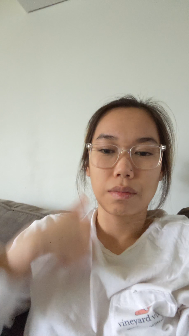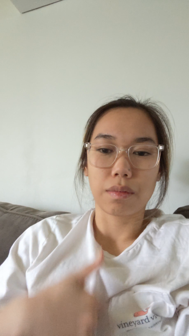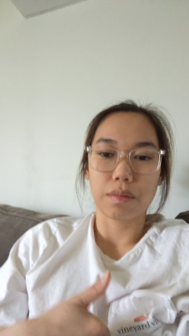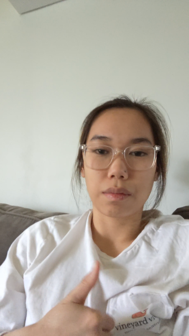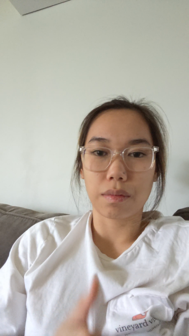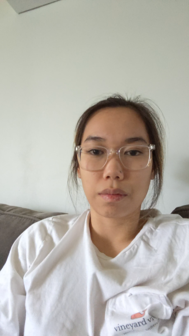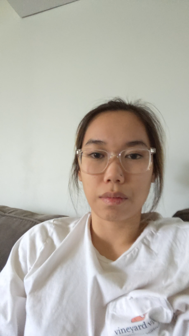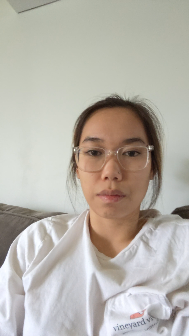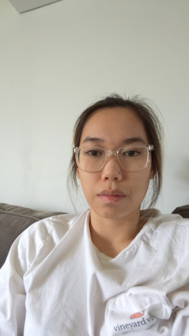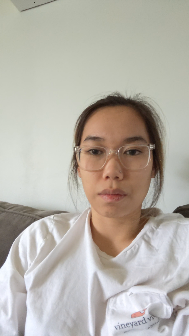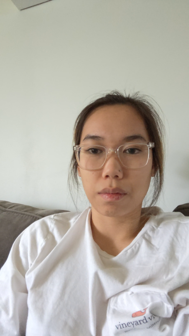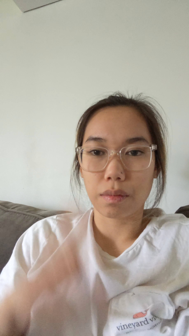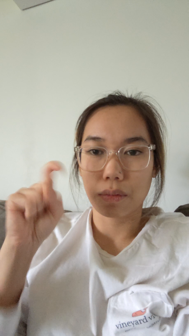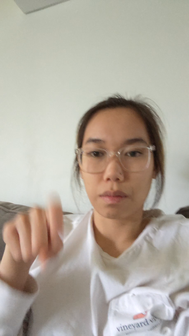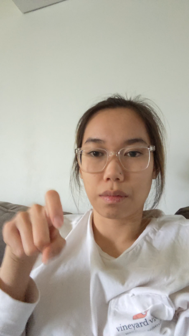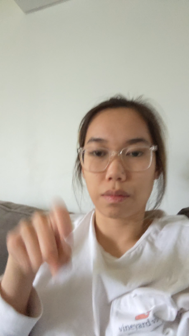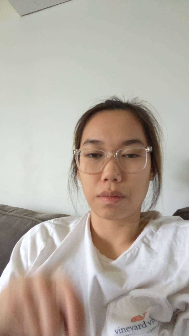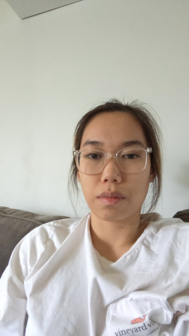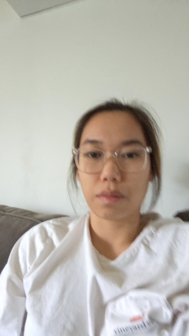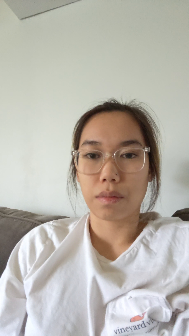should